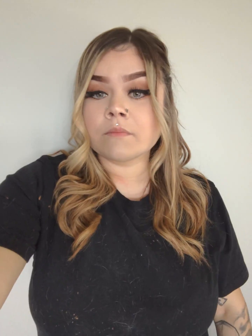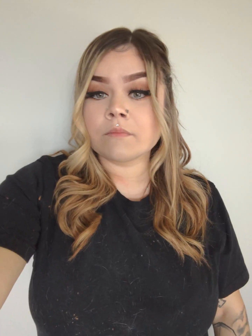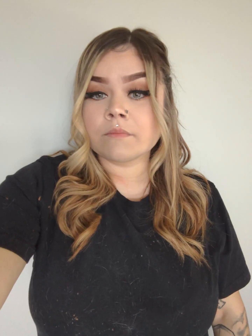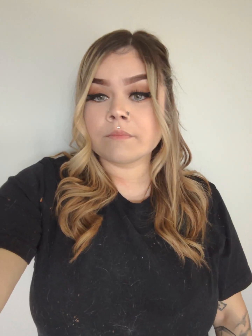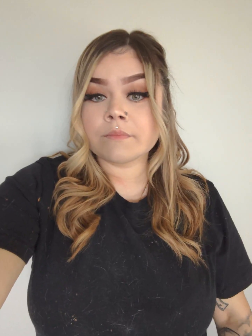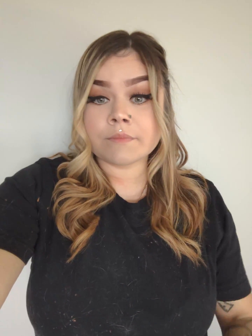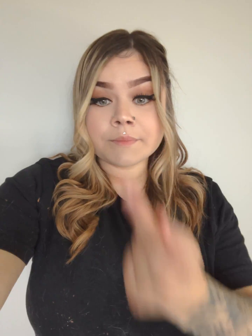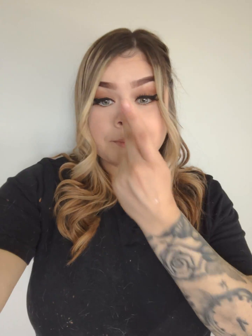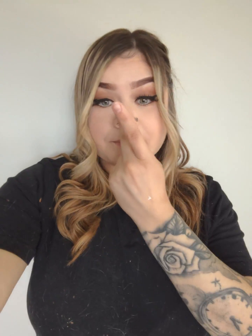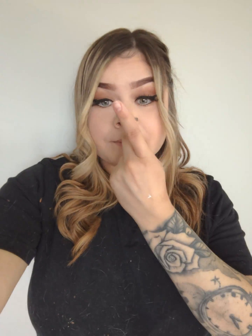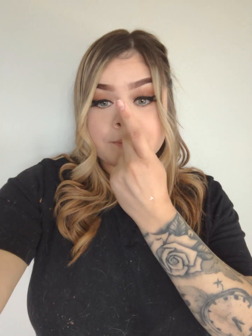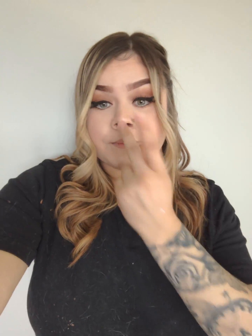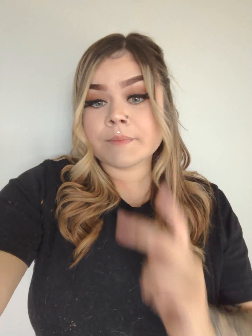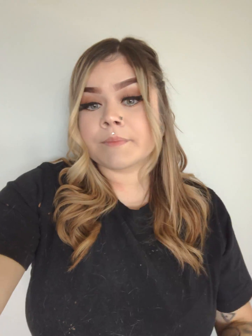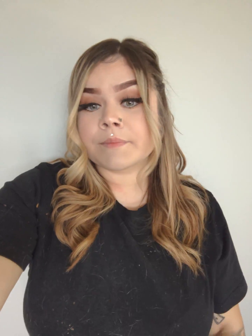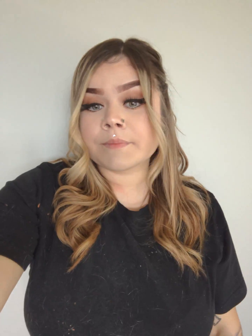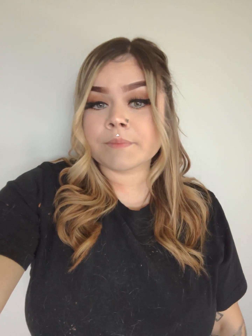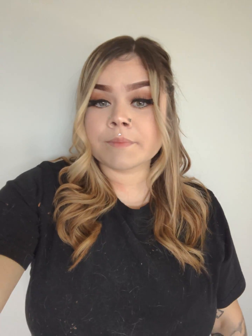penis